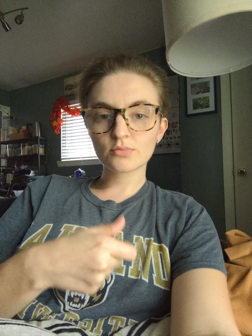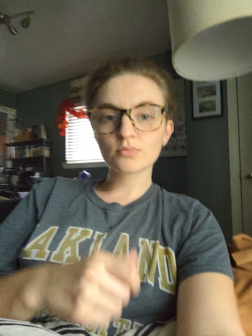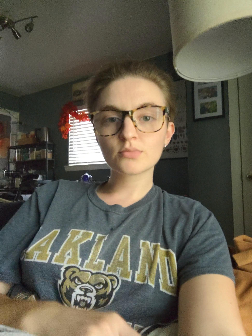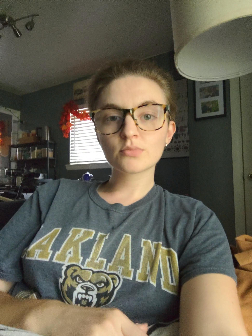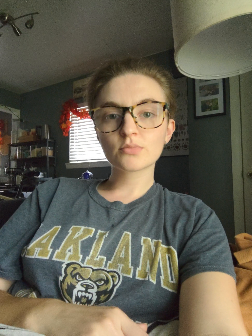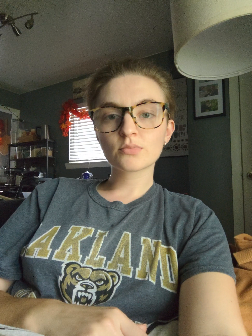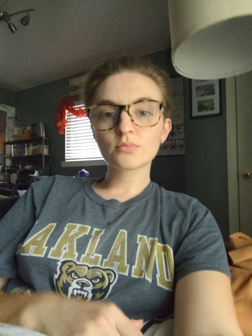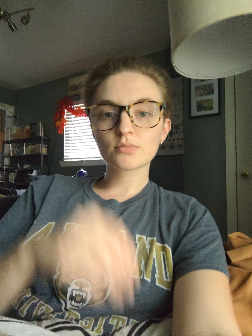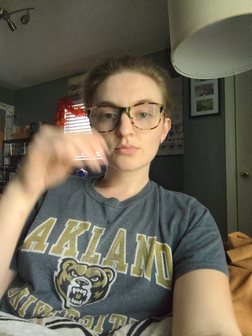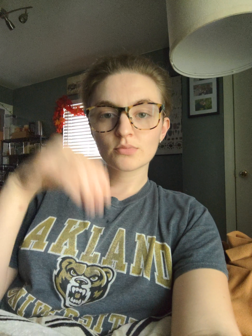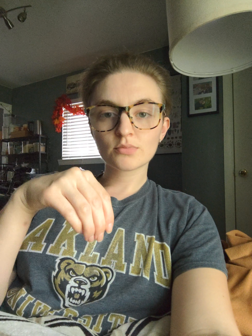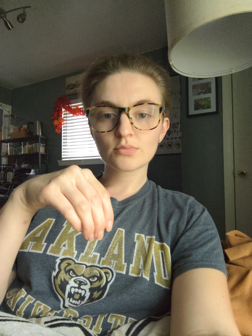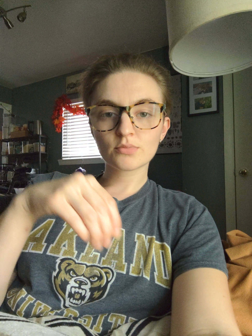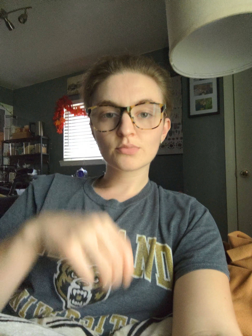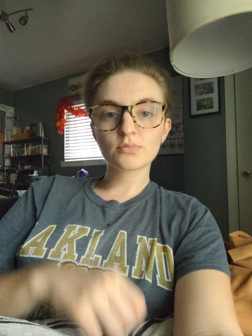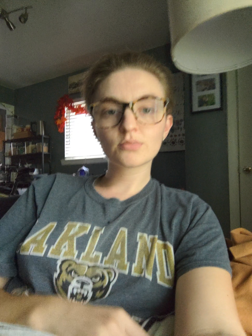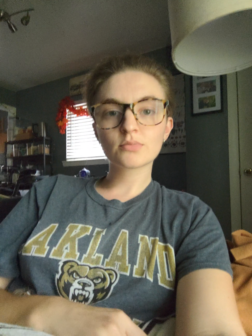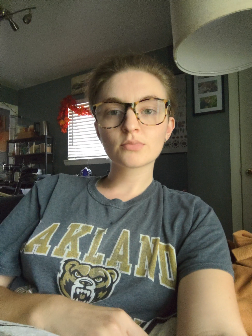inside